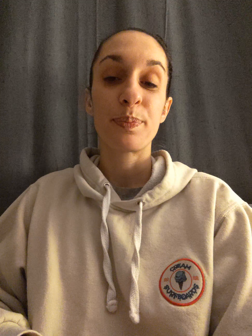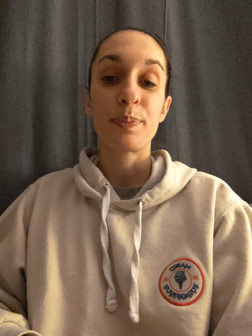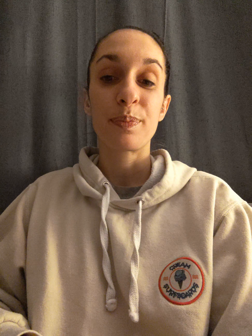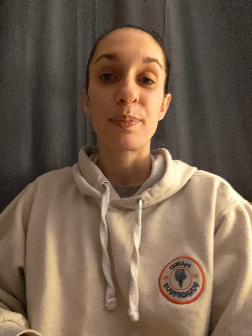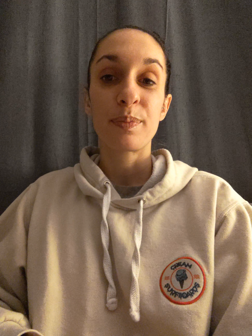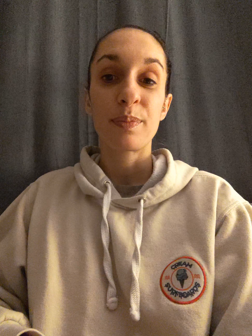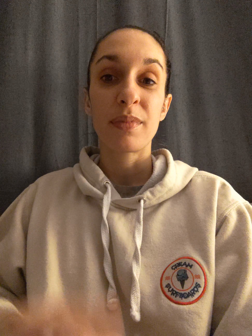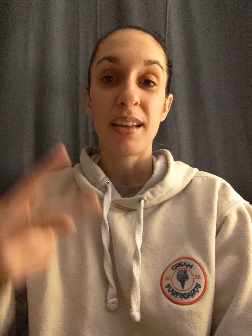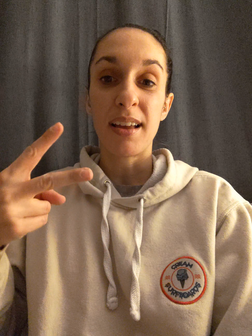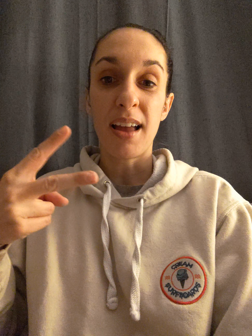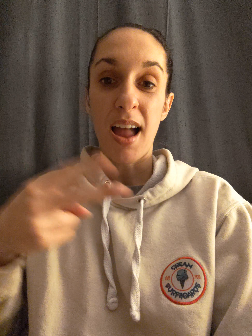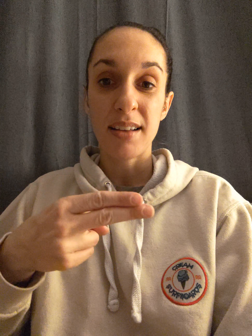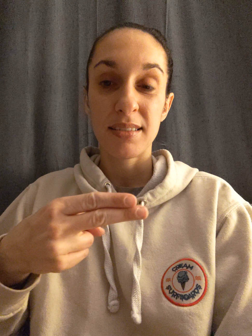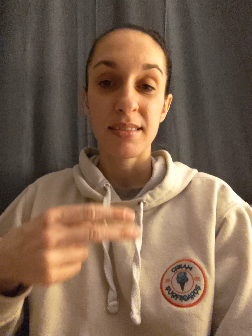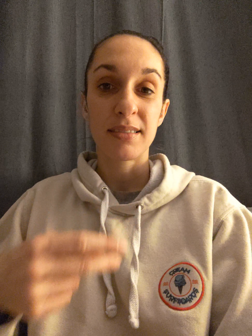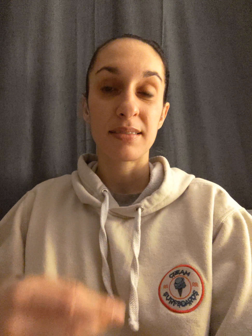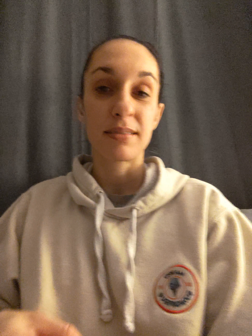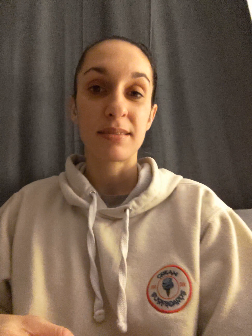cut